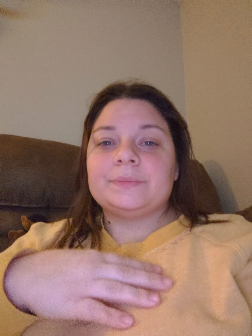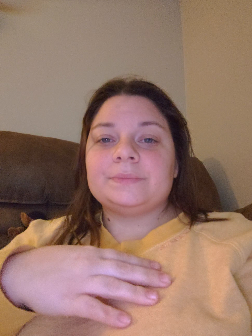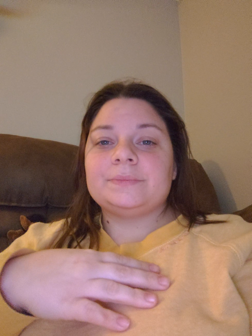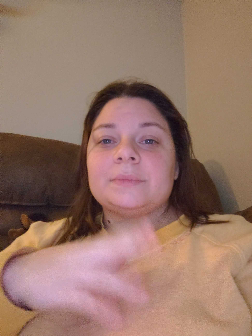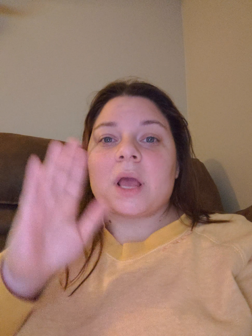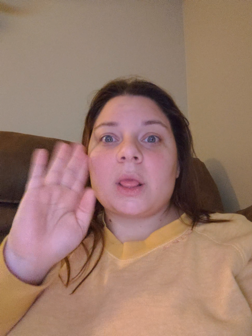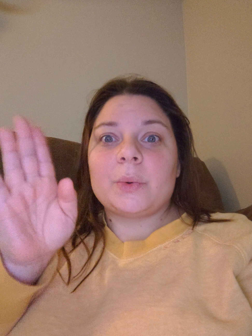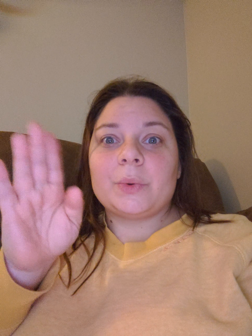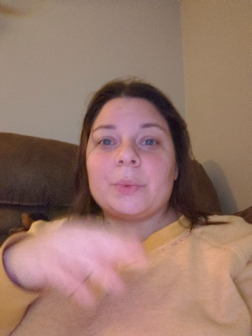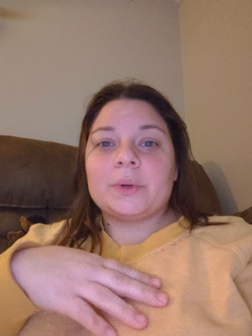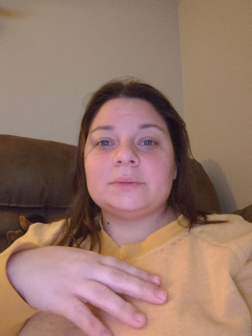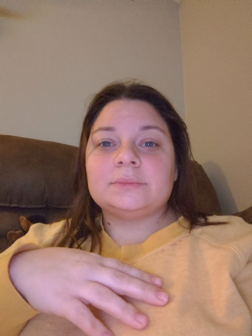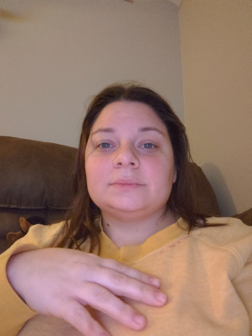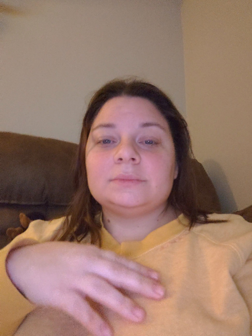hello